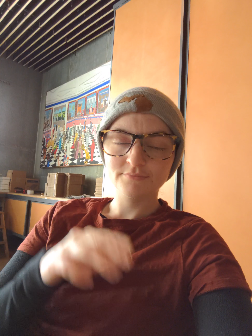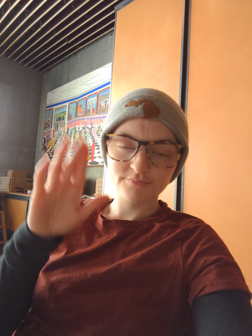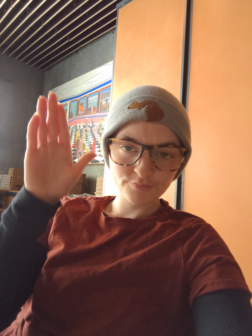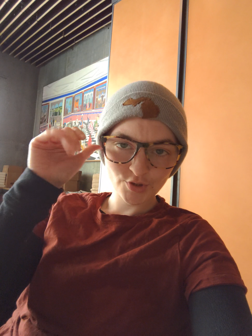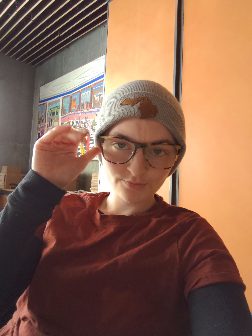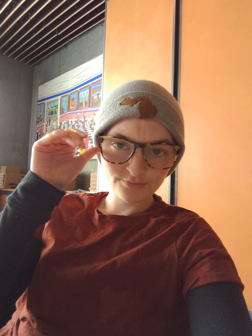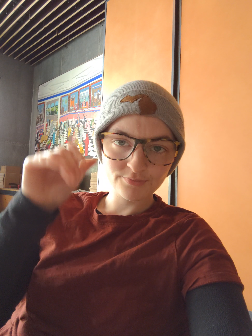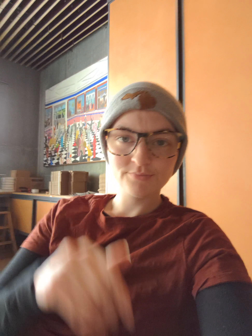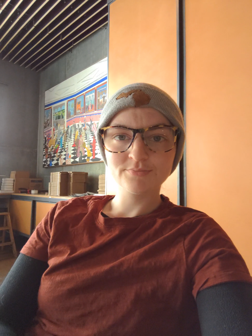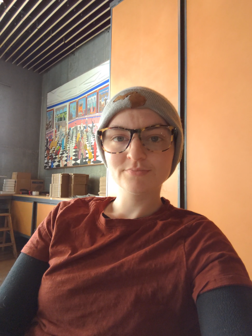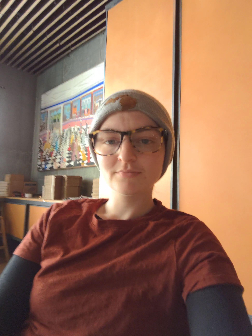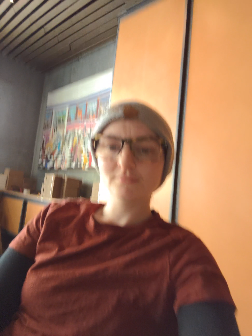donkey